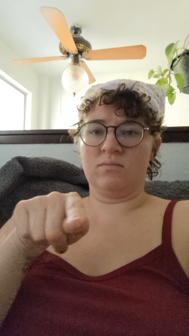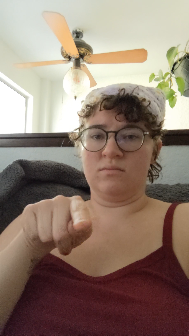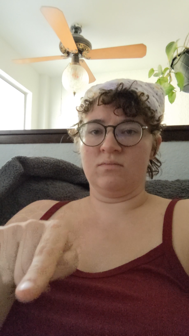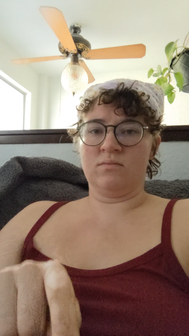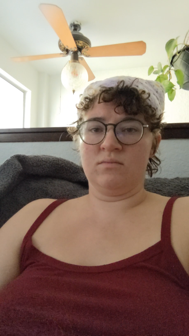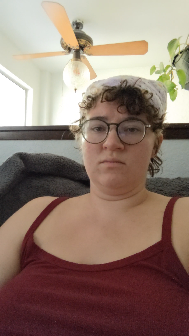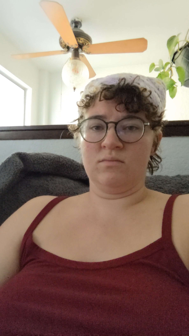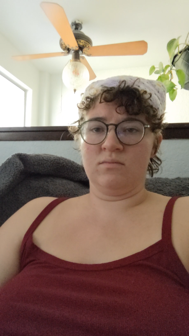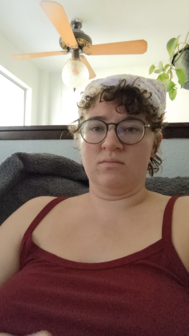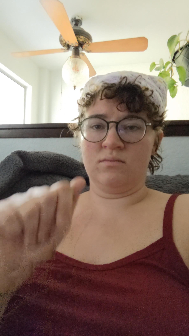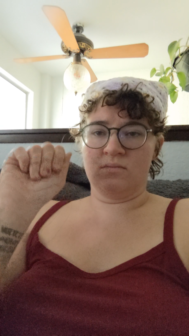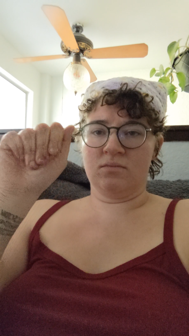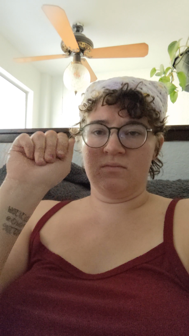knock